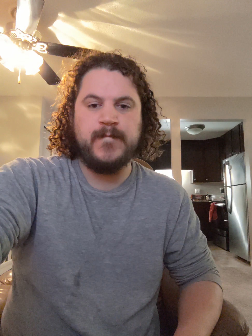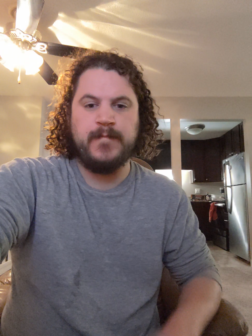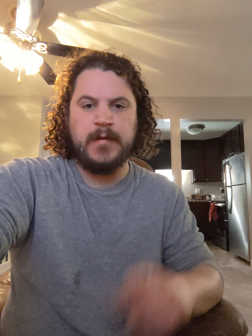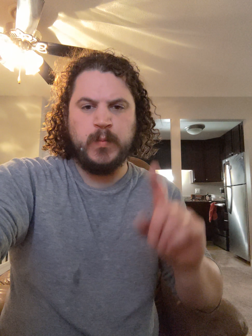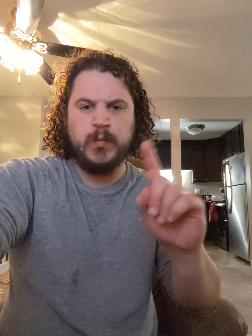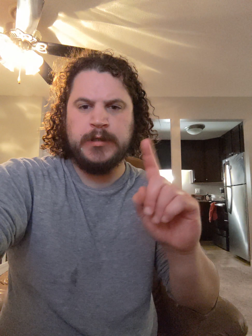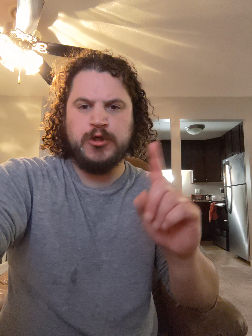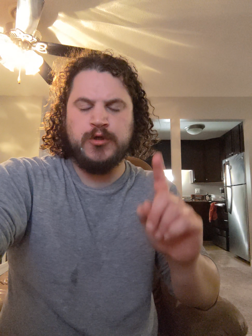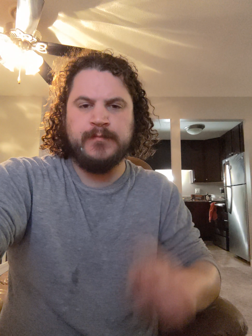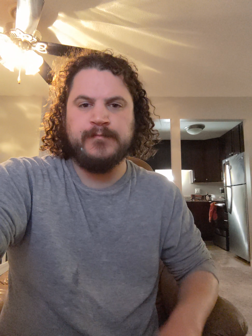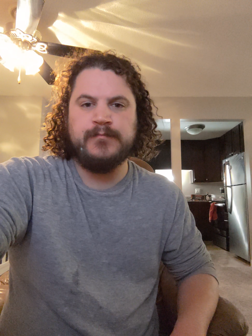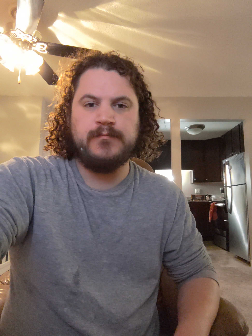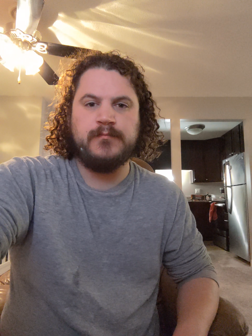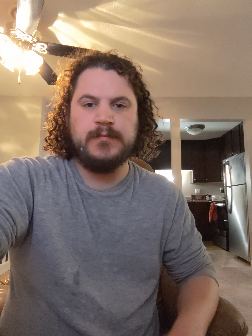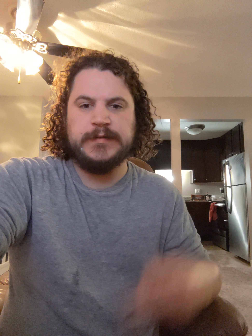where